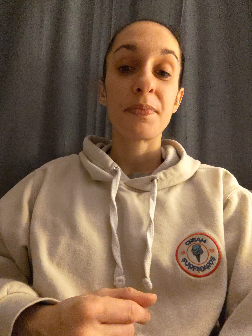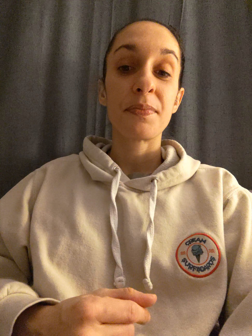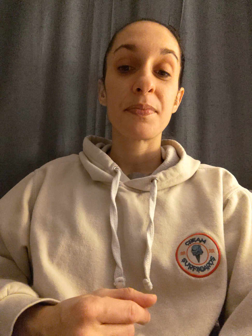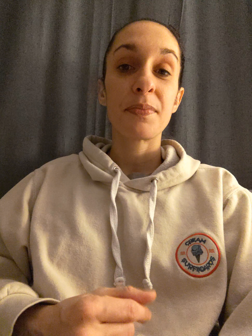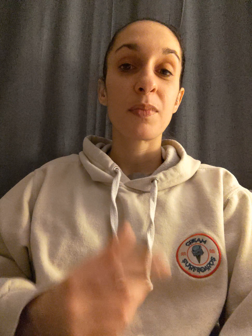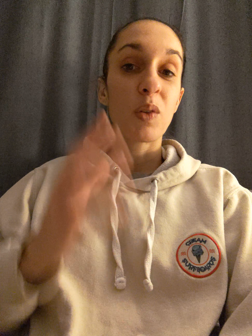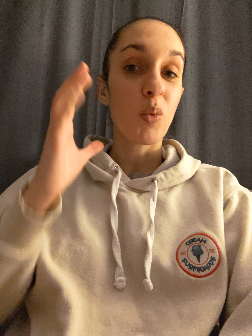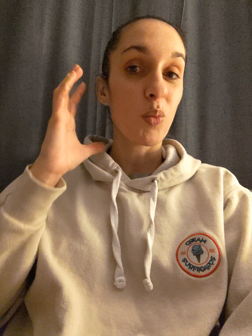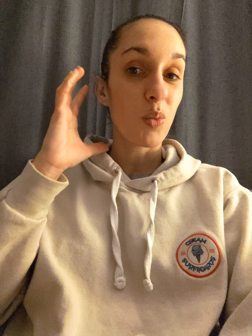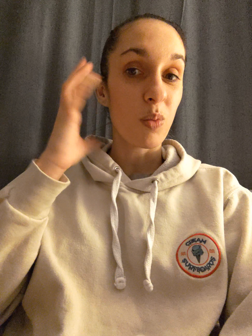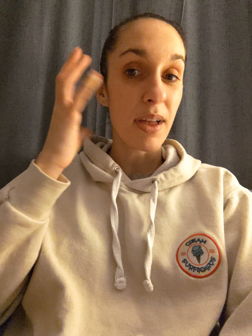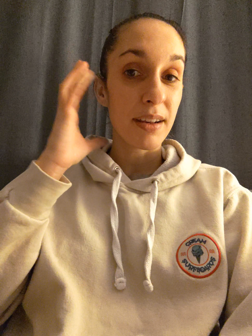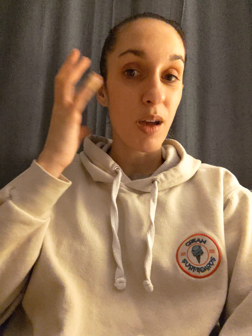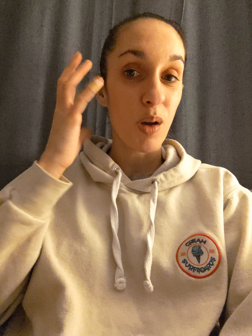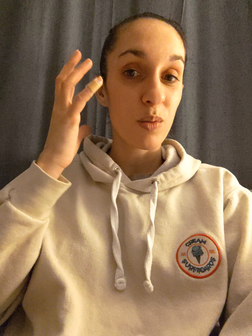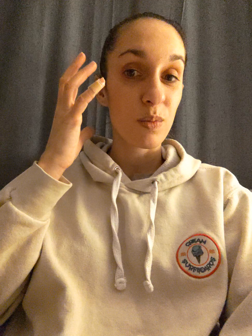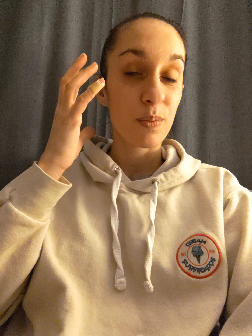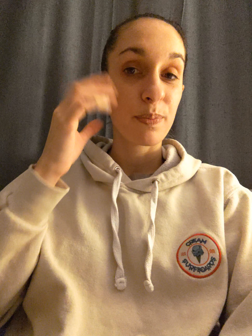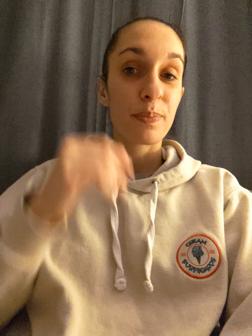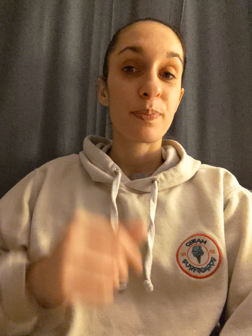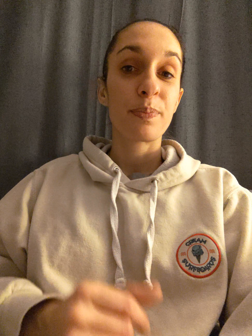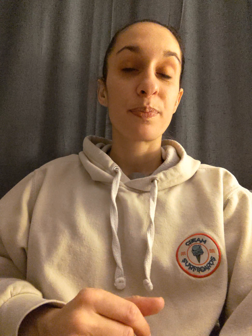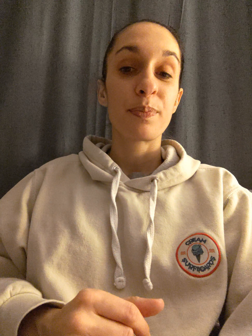radio